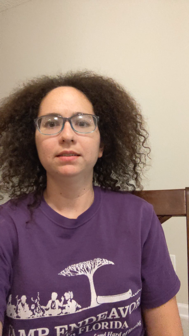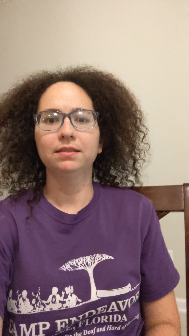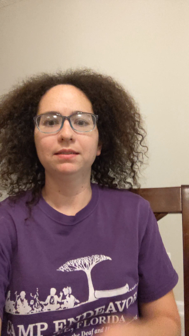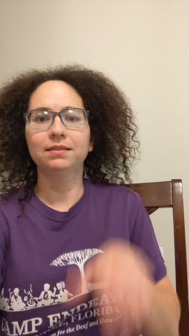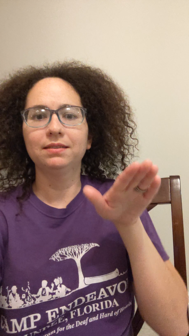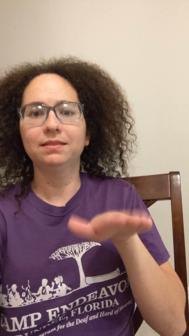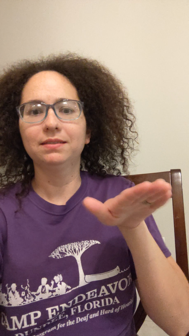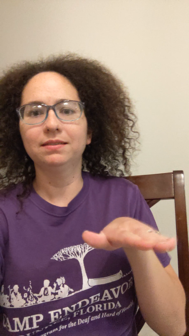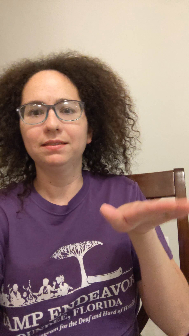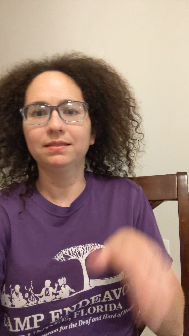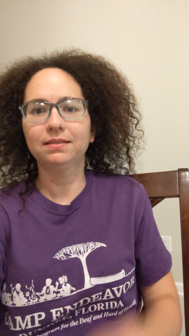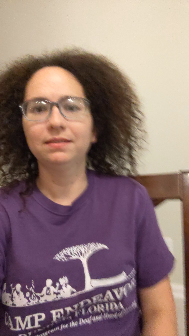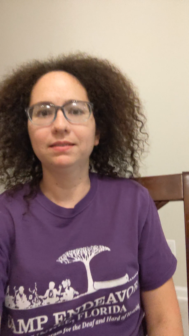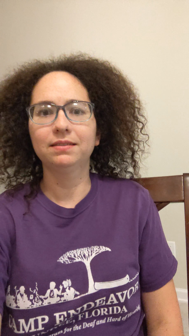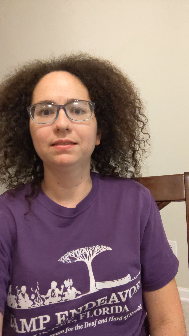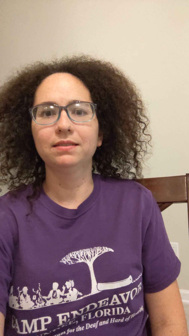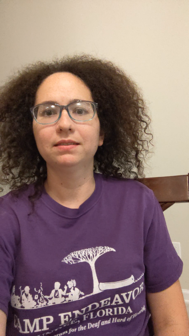penguin